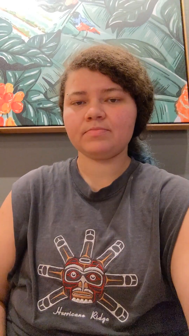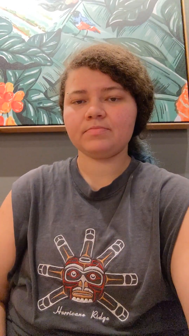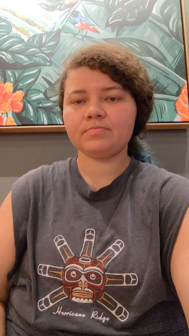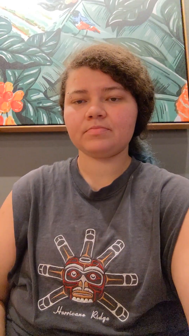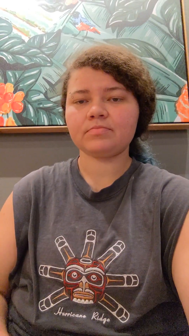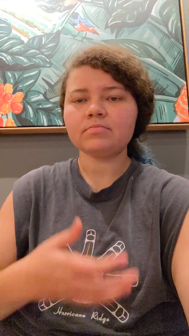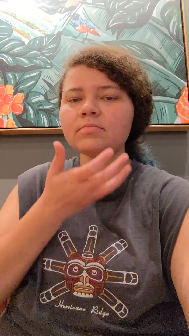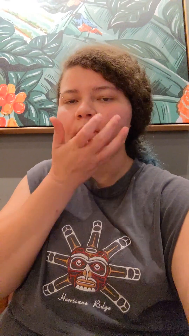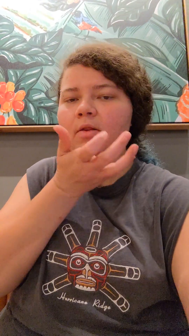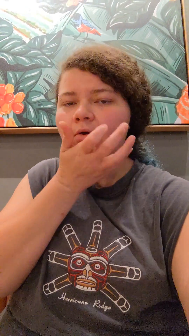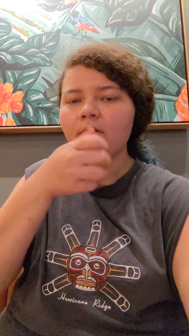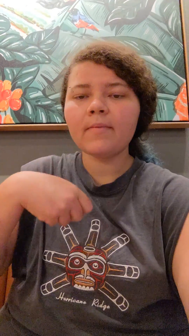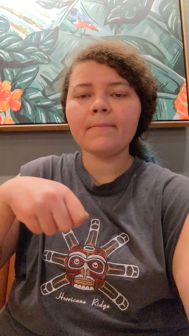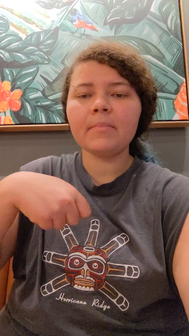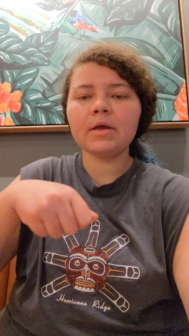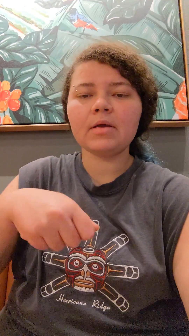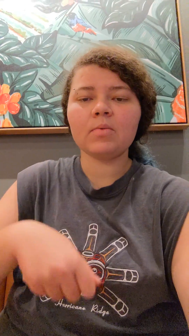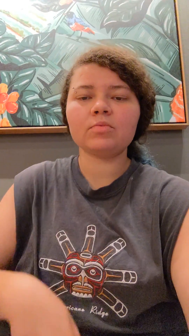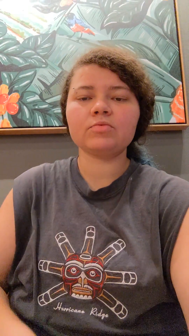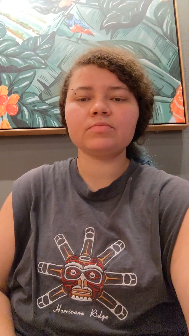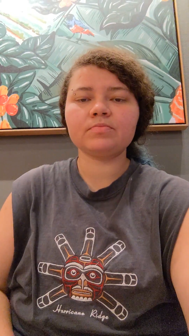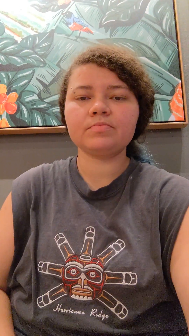lawn mower